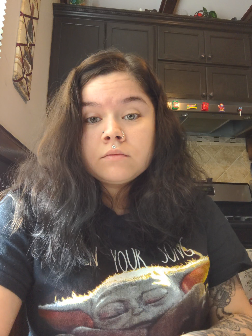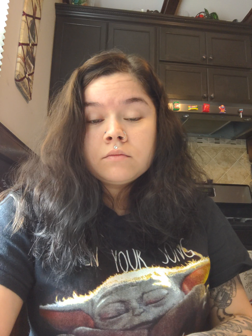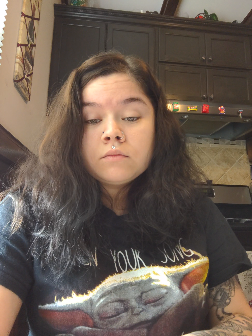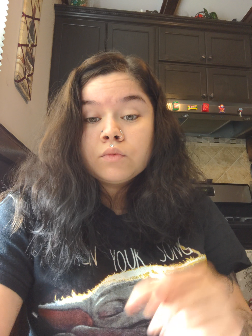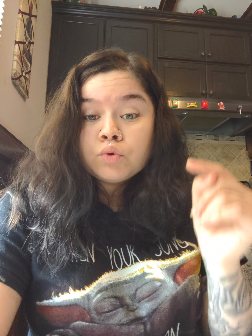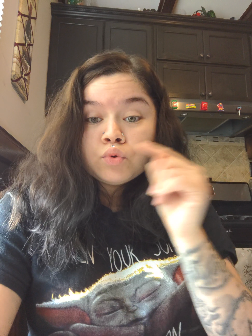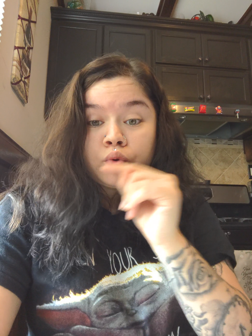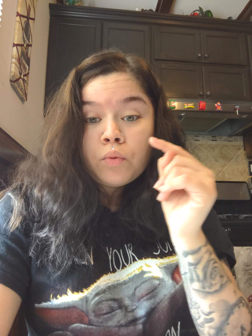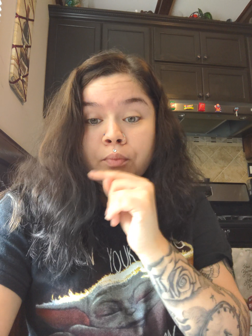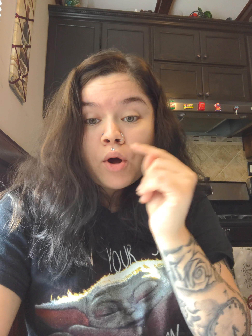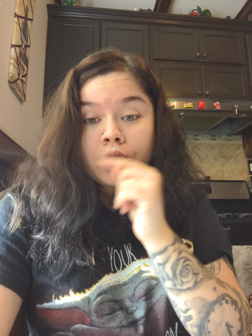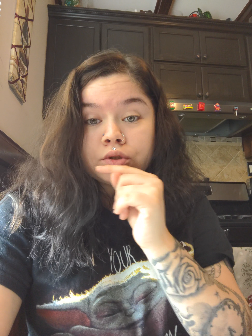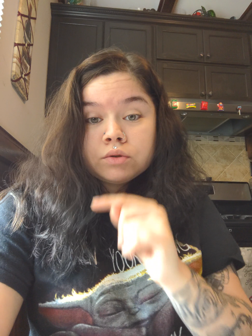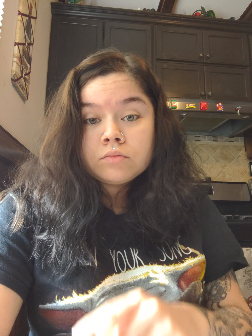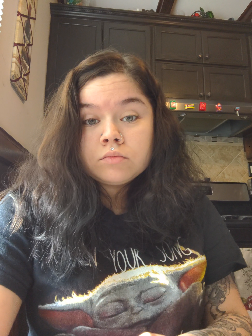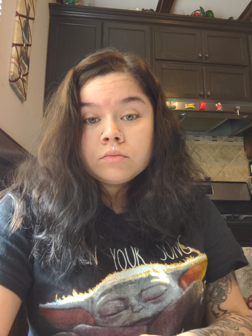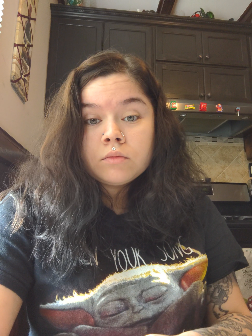toothbrush